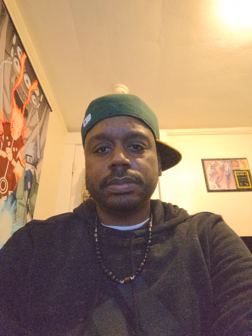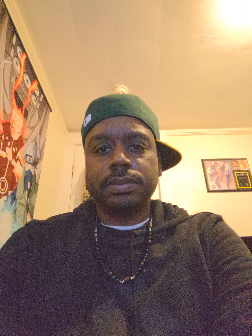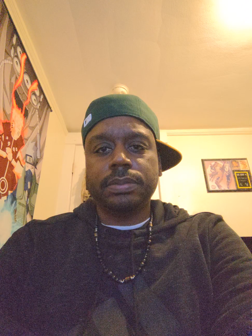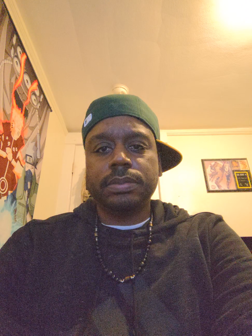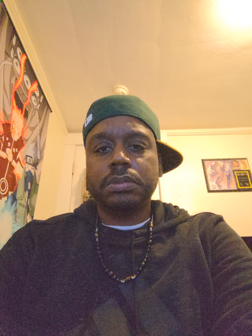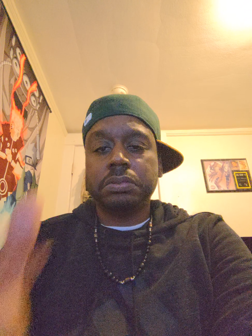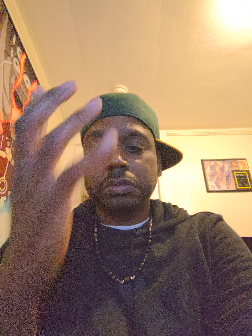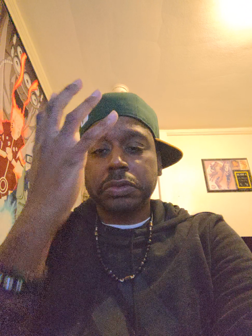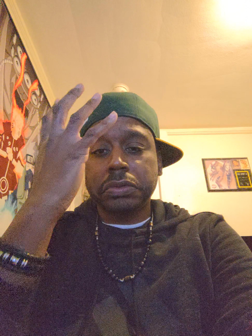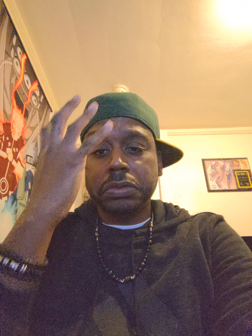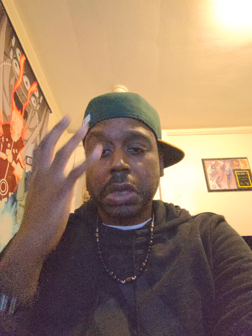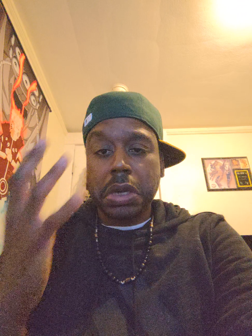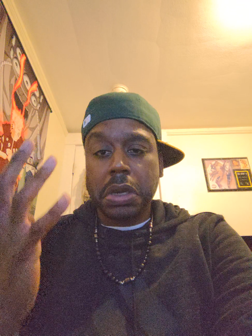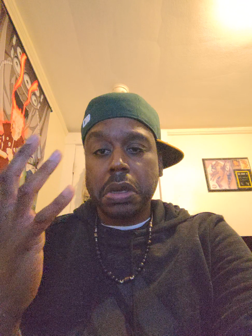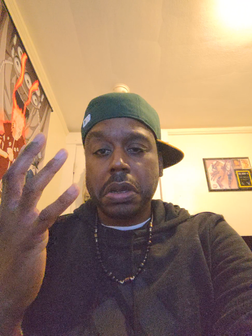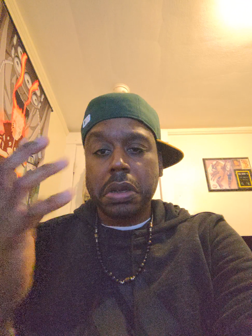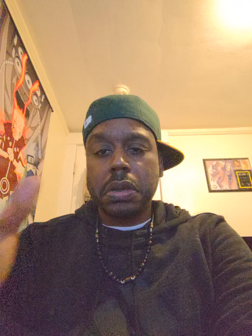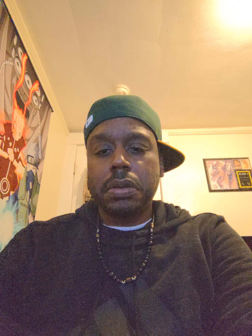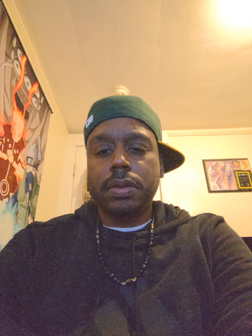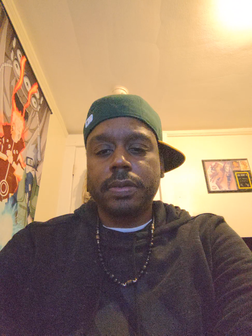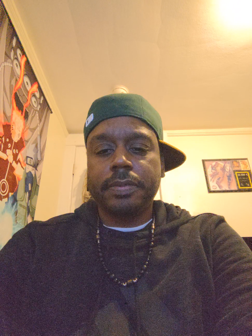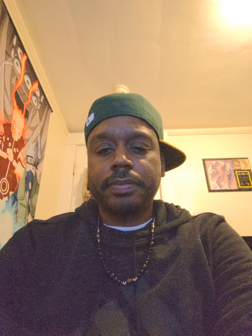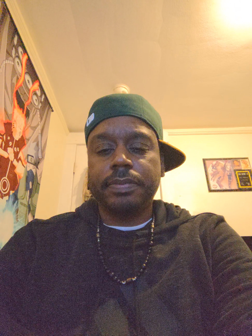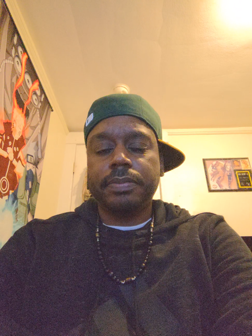sad